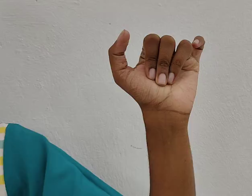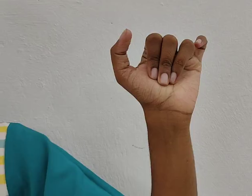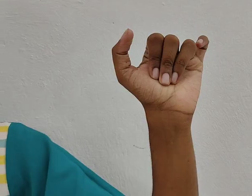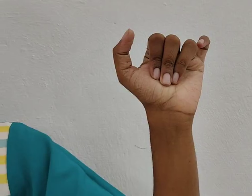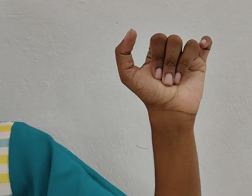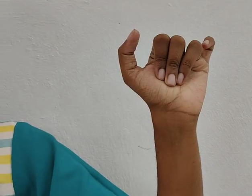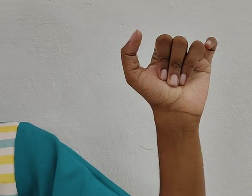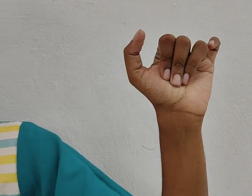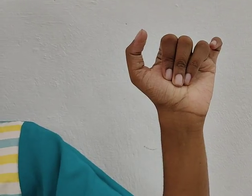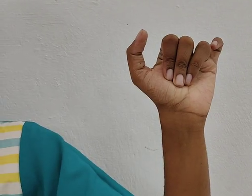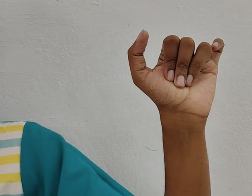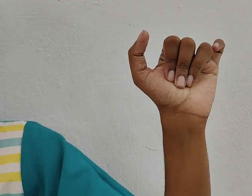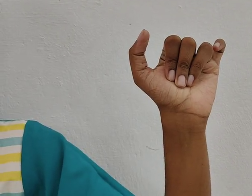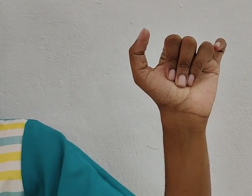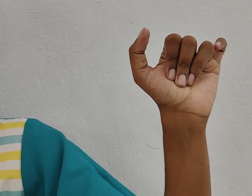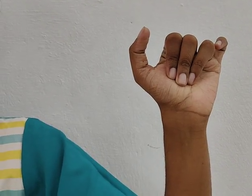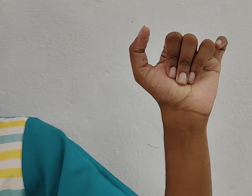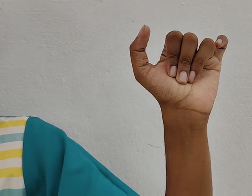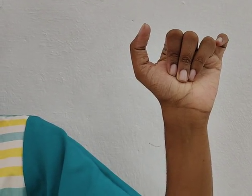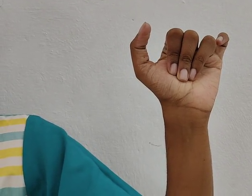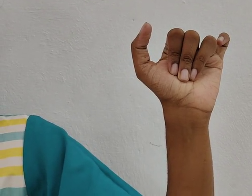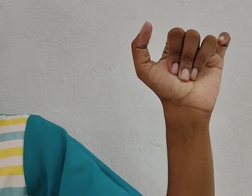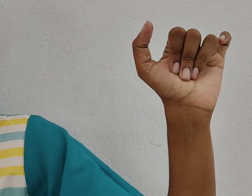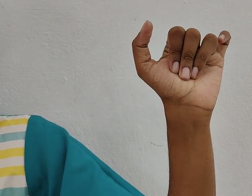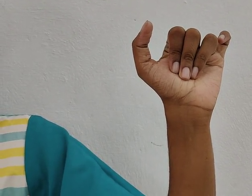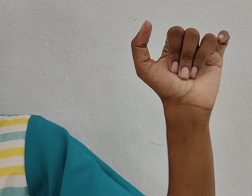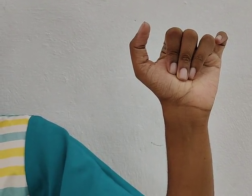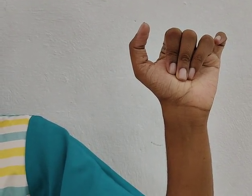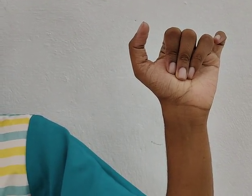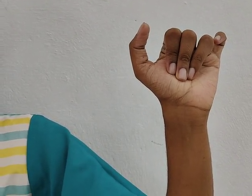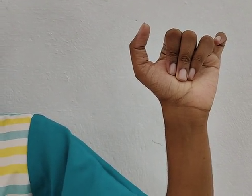ഋ